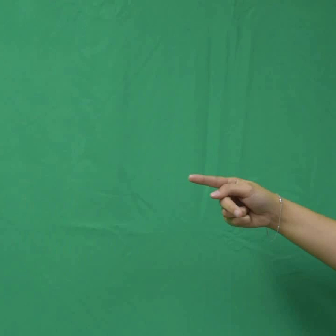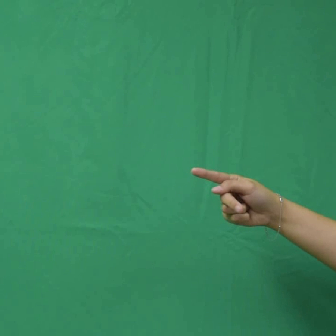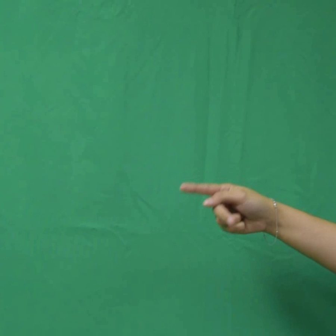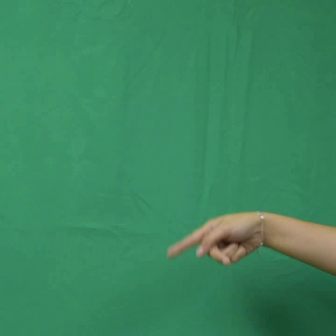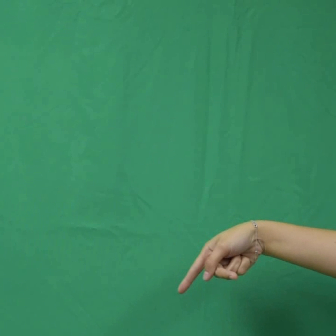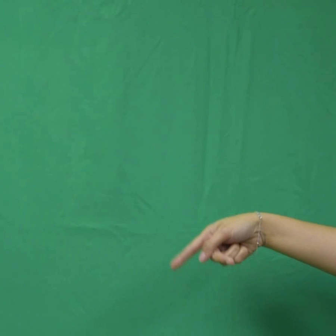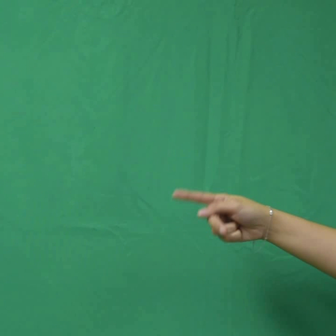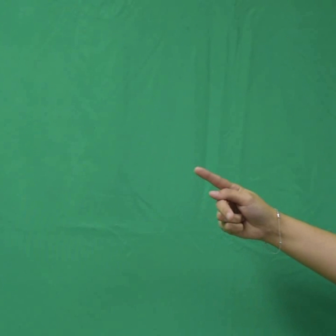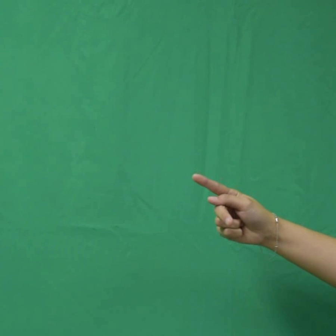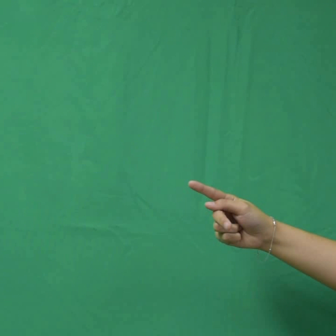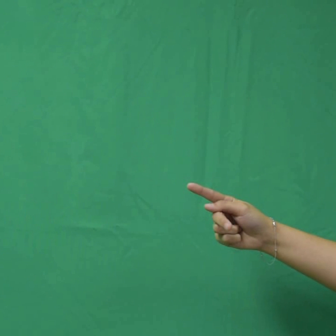K